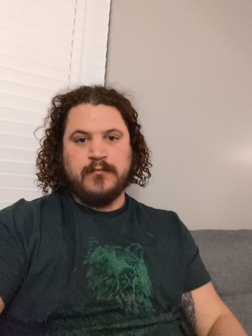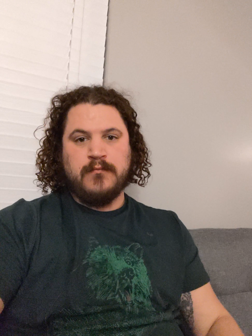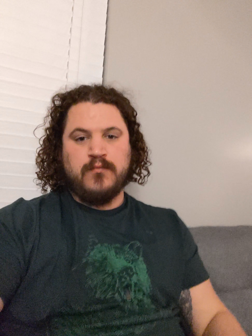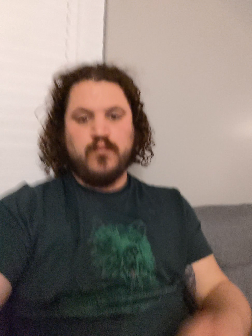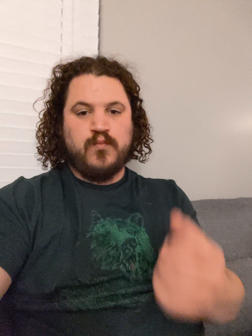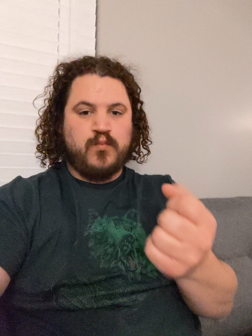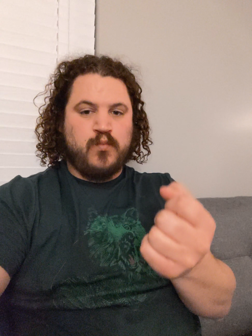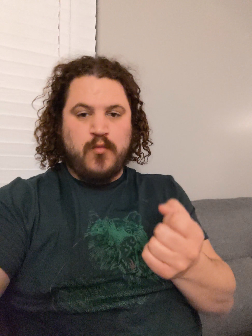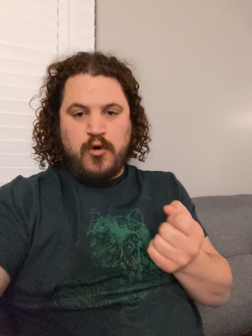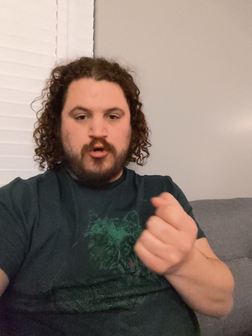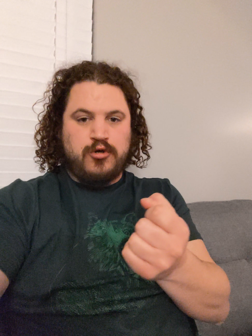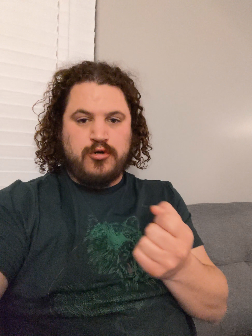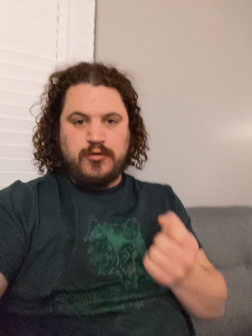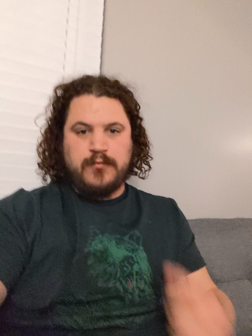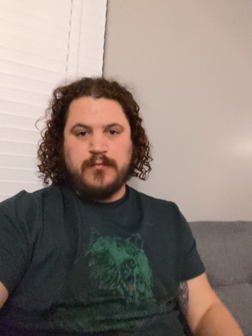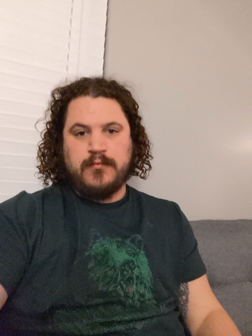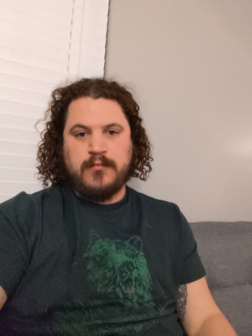drawer